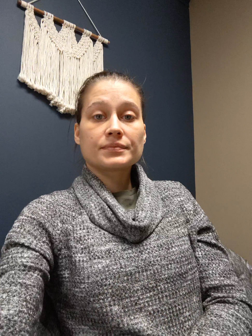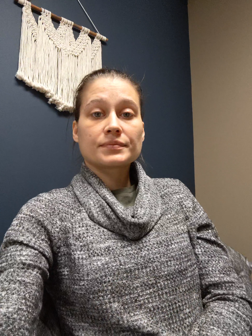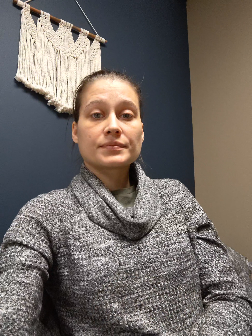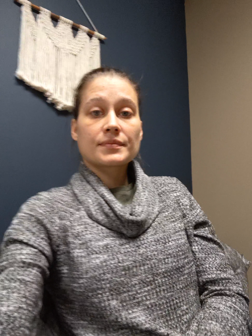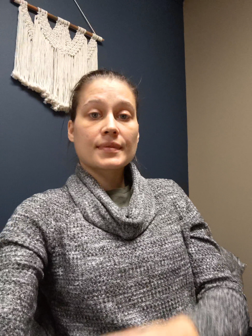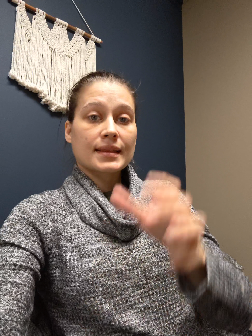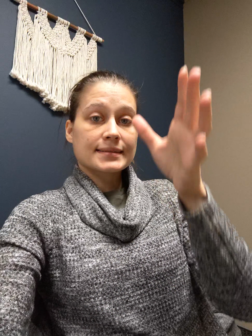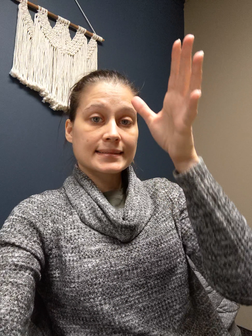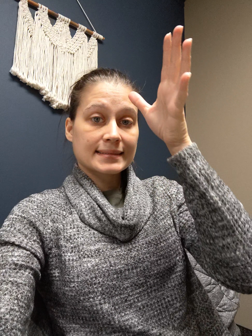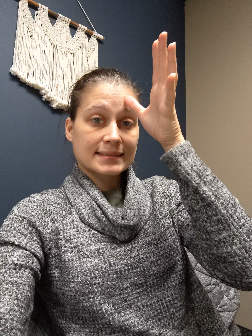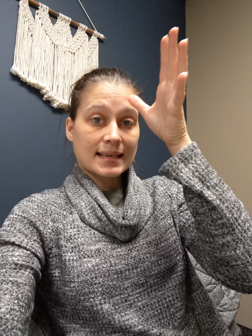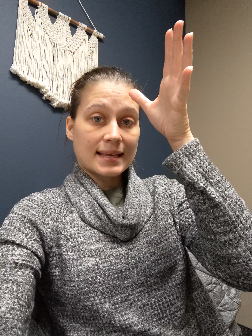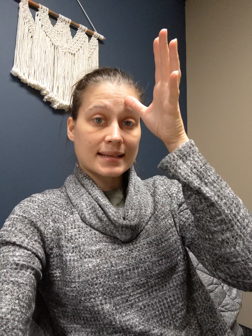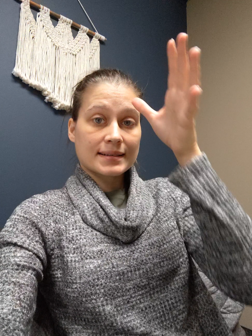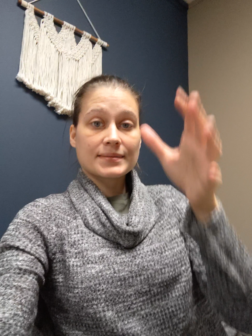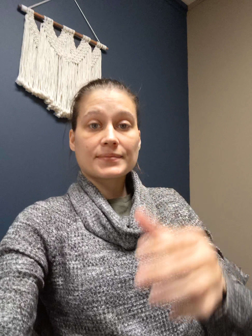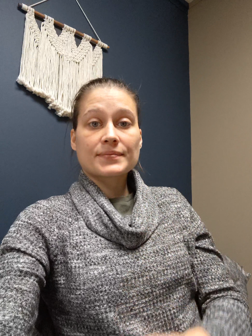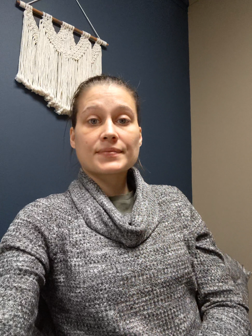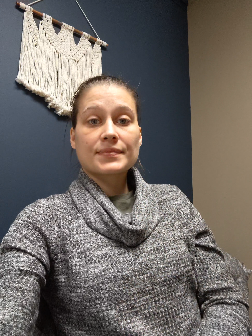dad